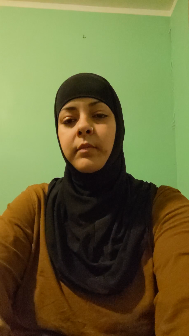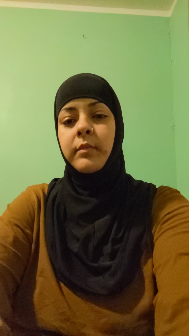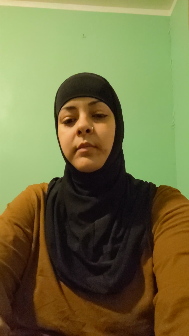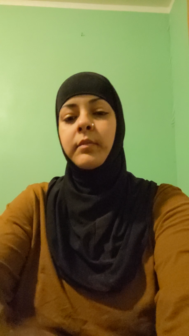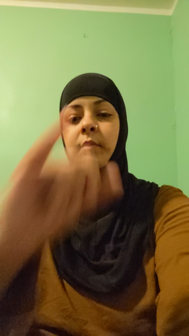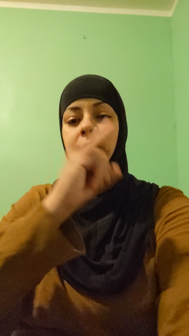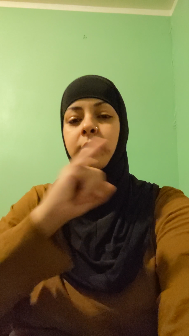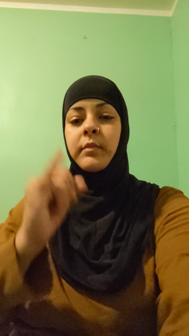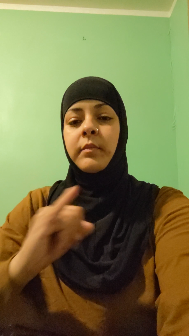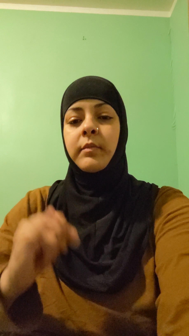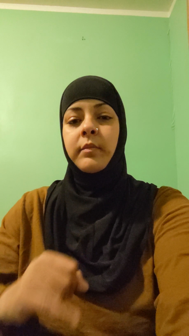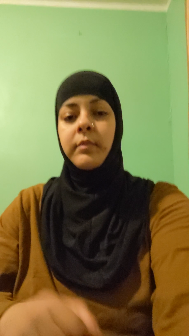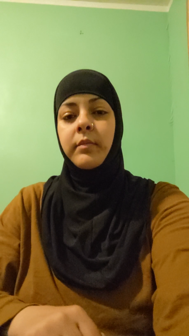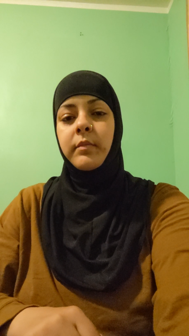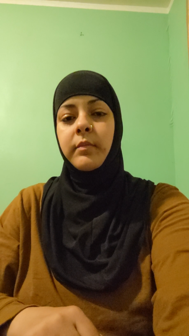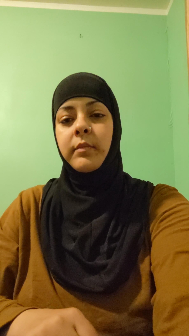draw